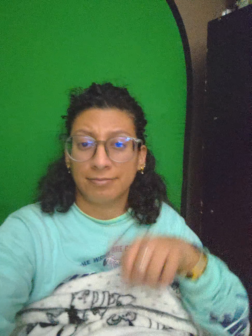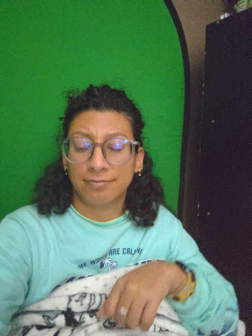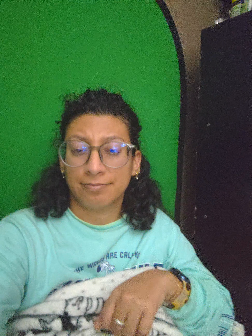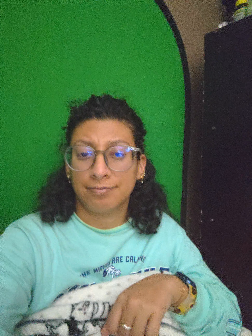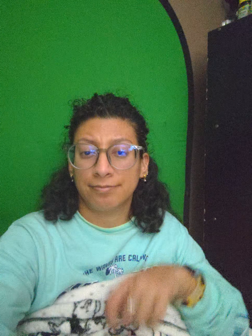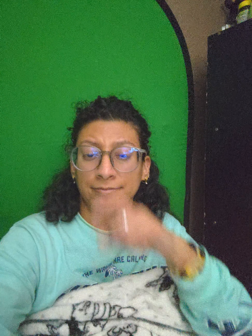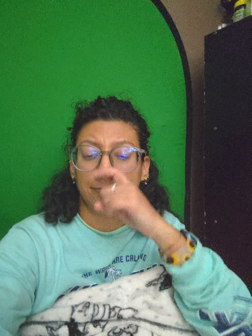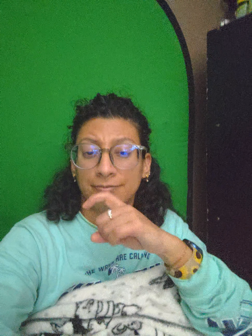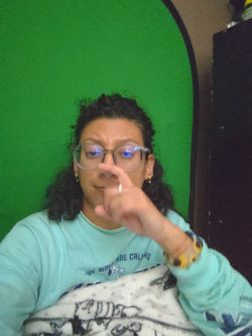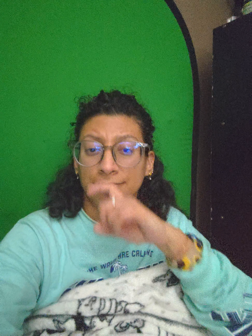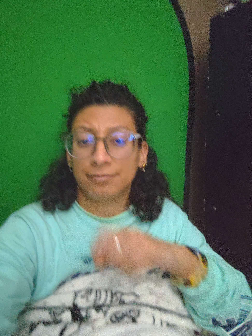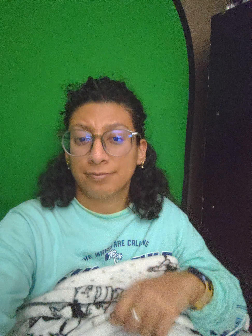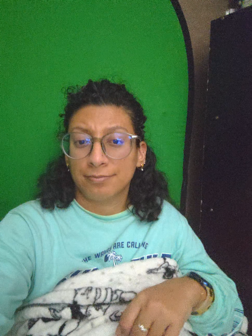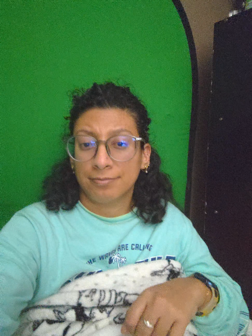doll